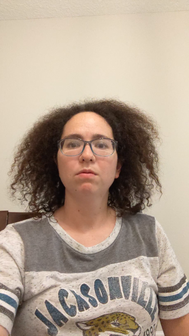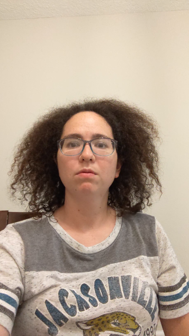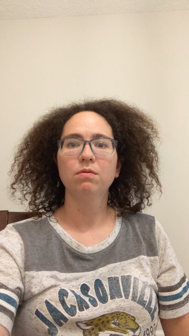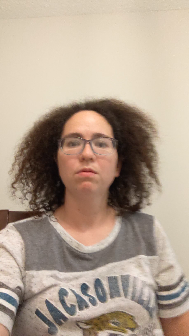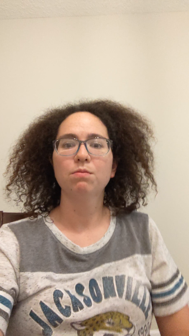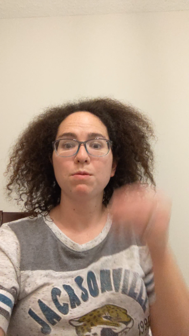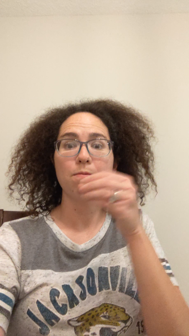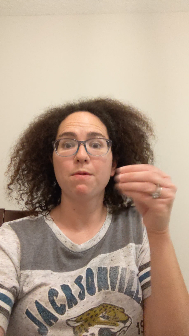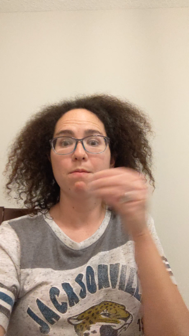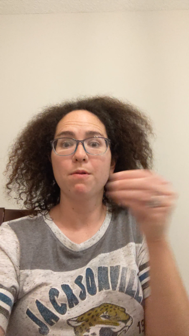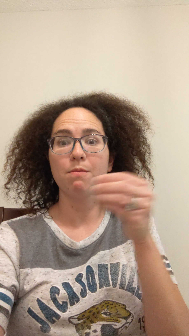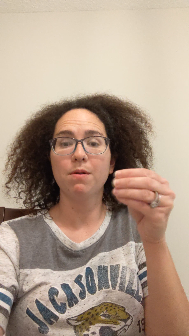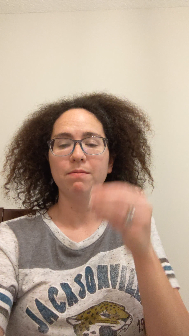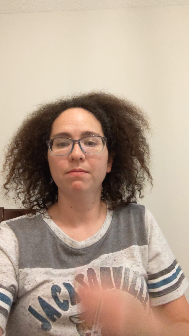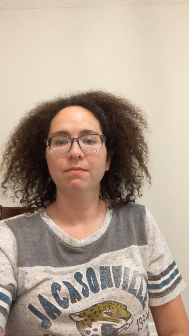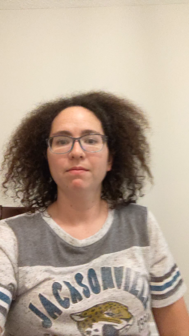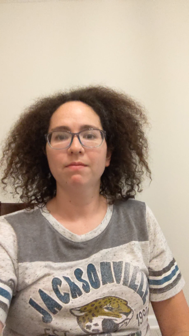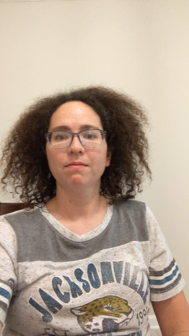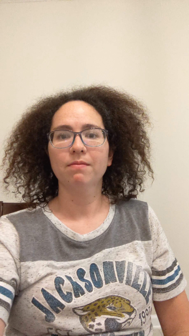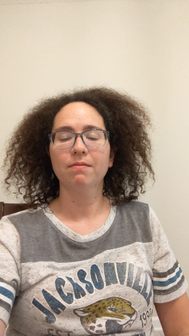more